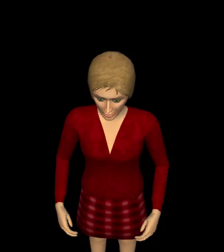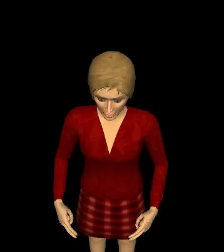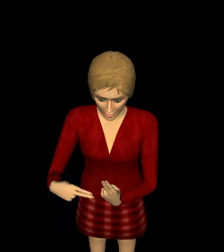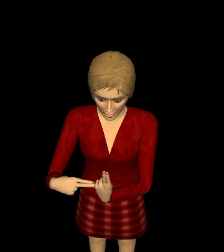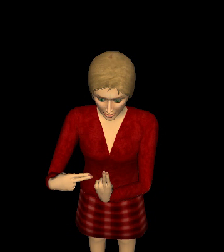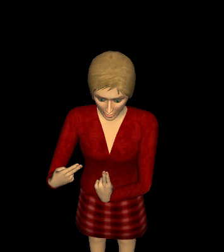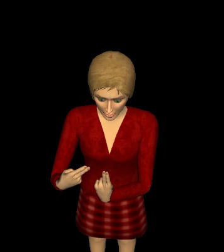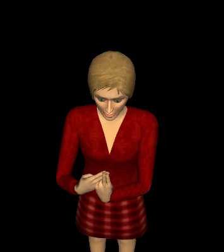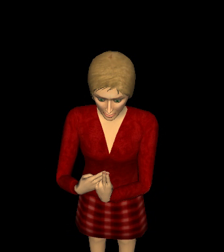يجيب